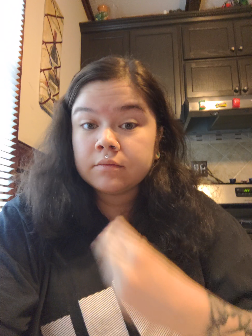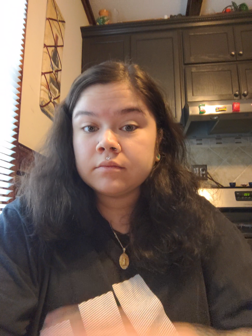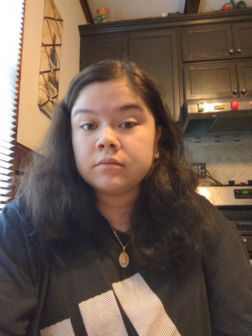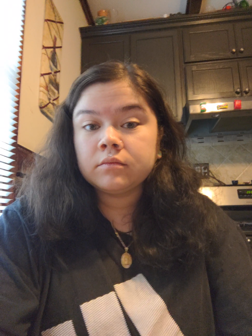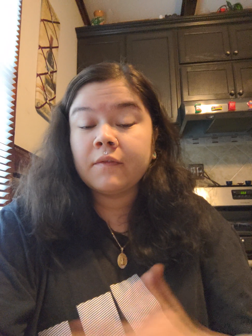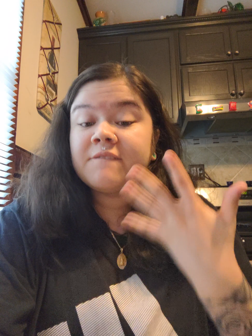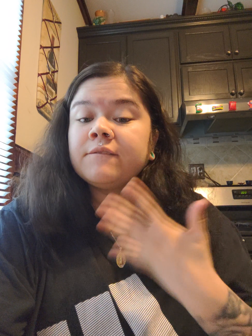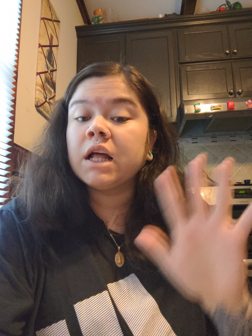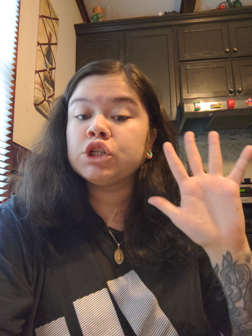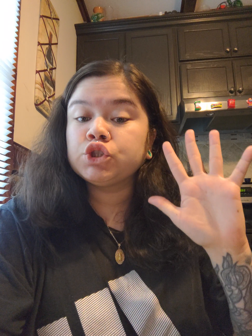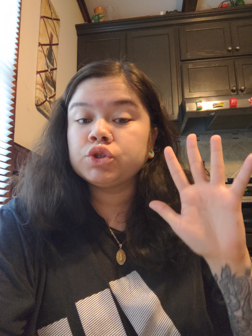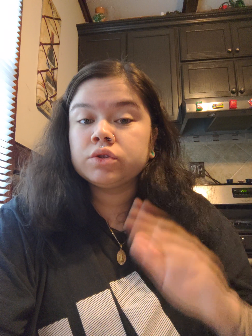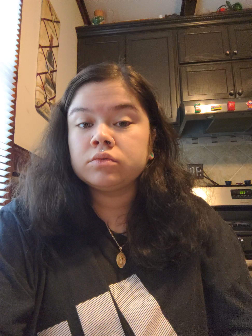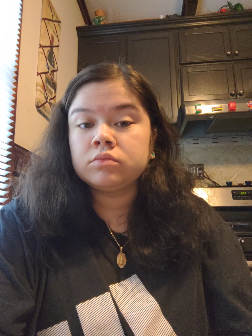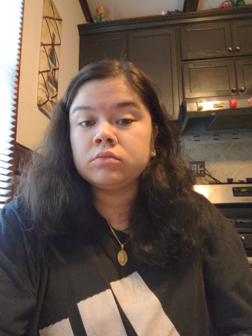finish